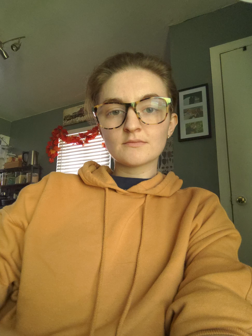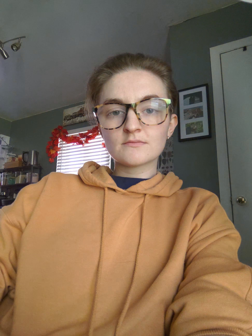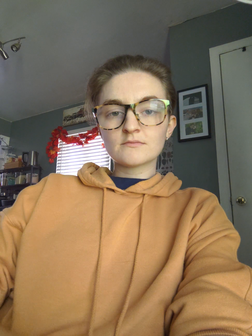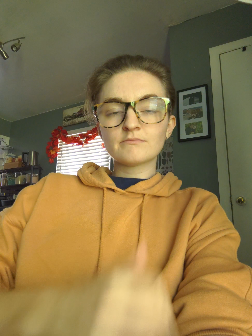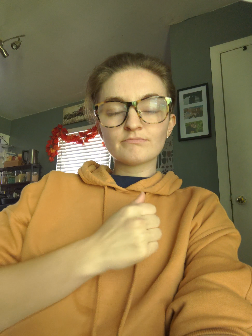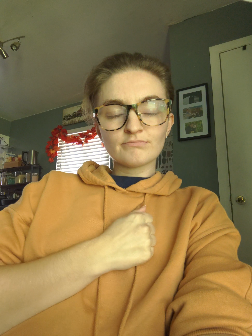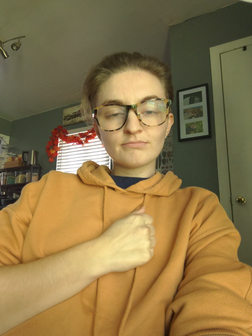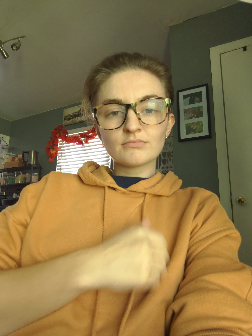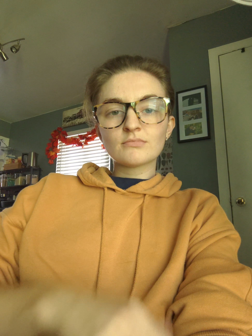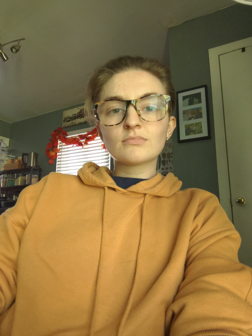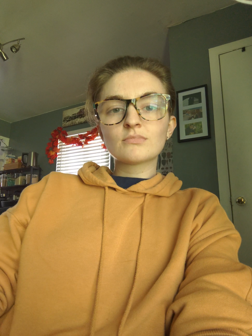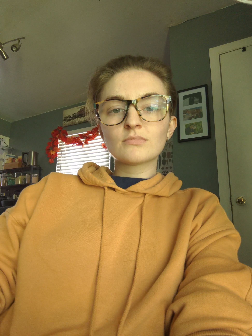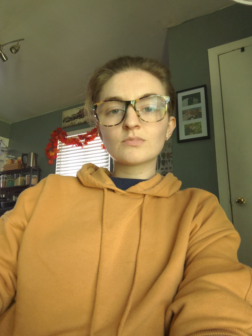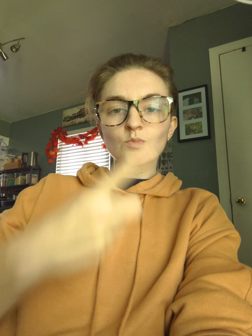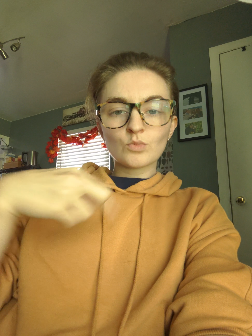hug